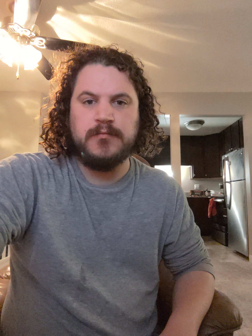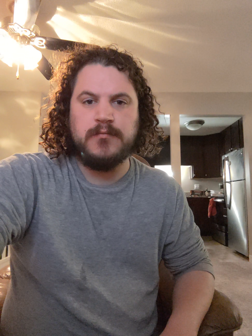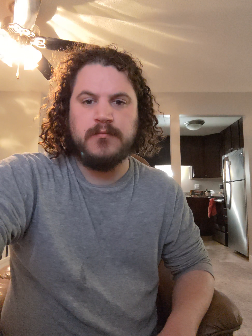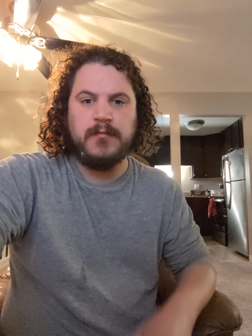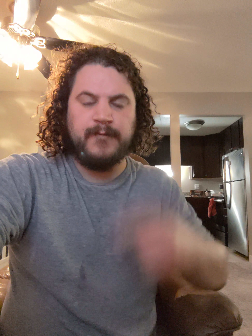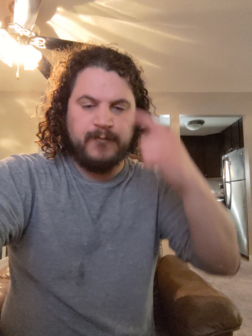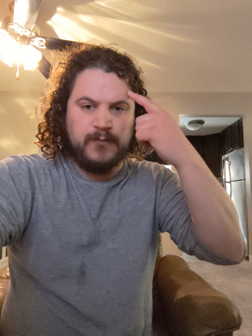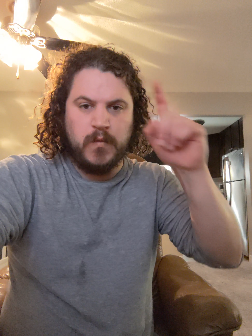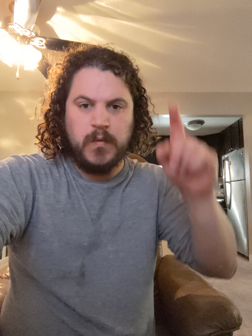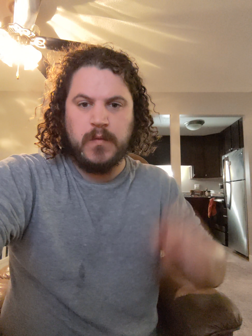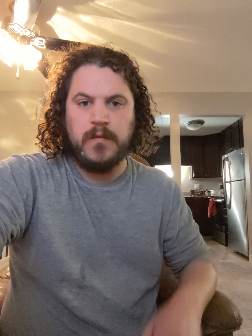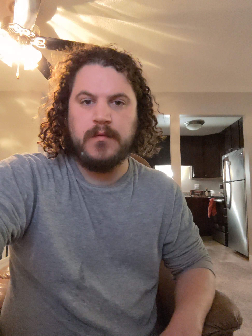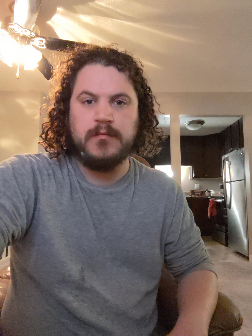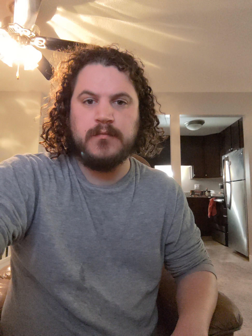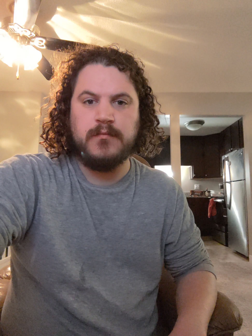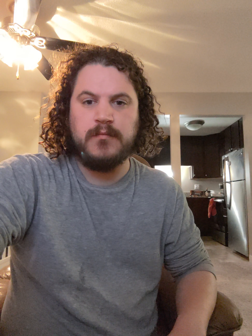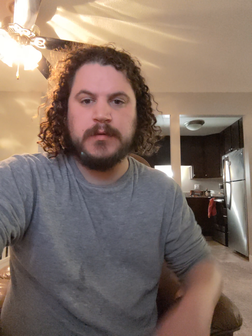for